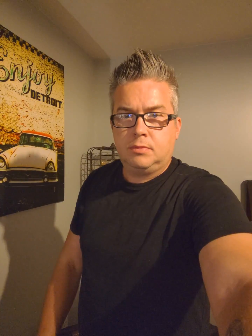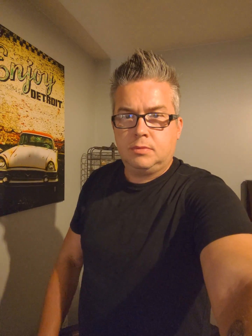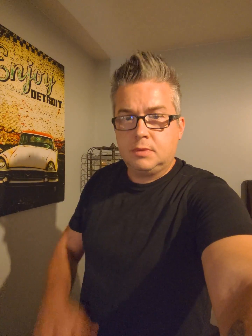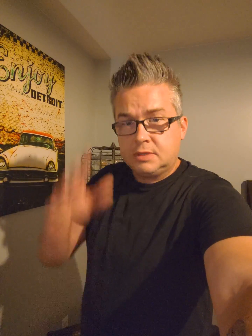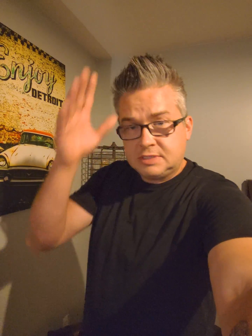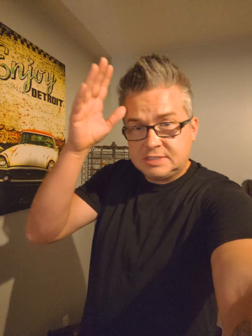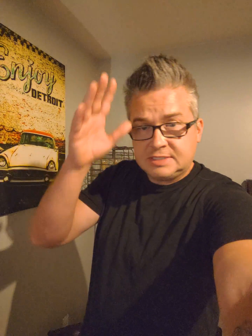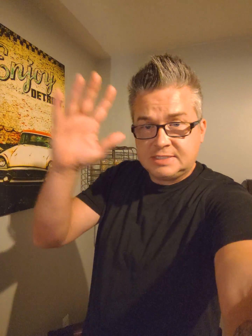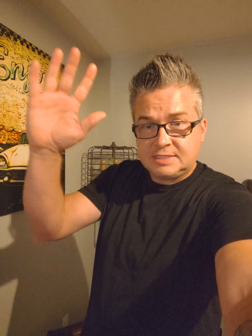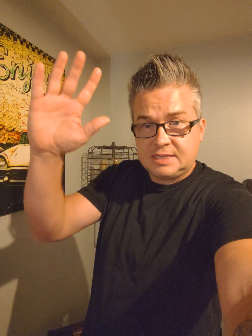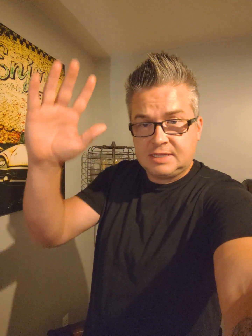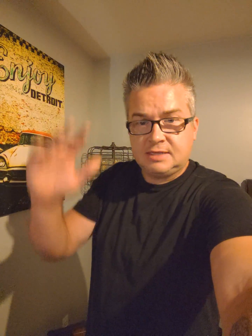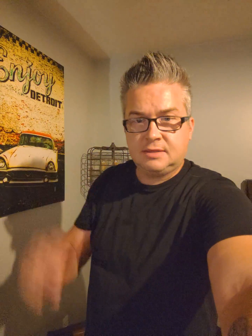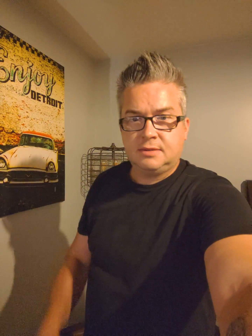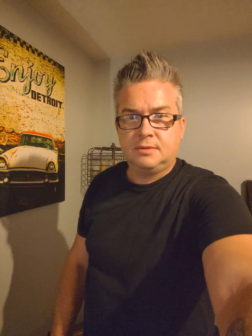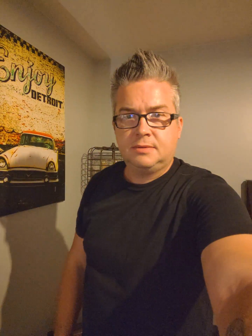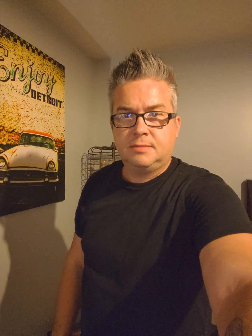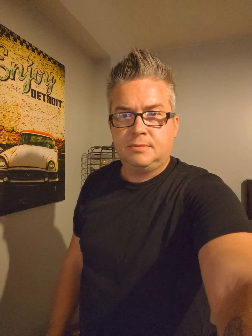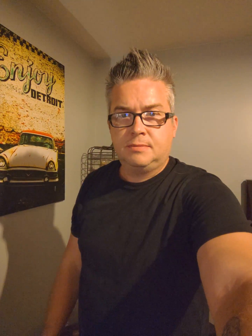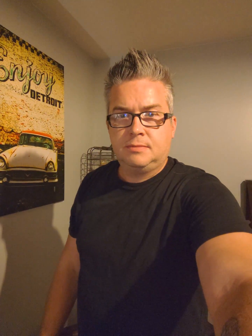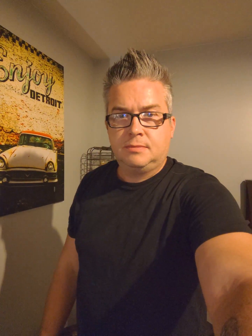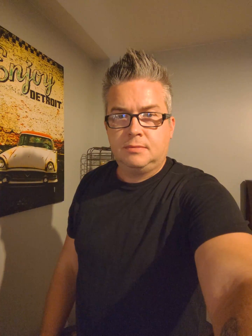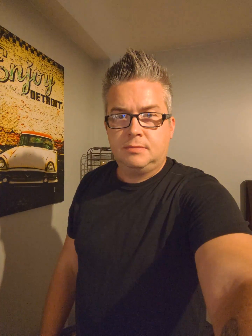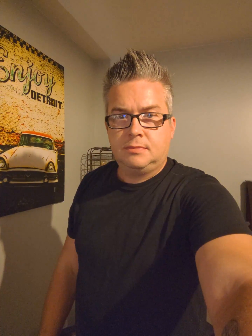moose